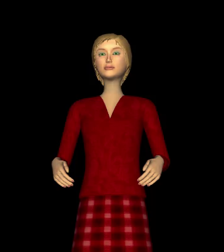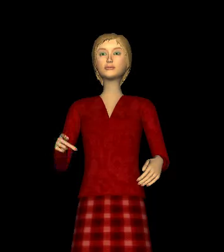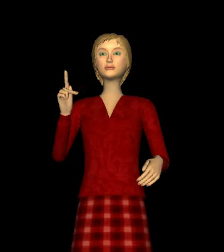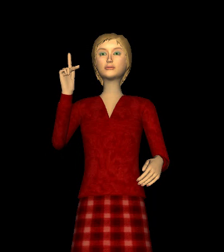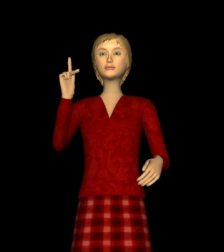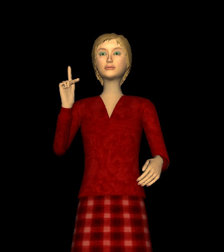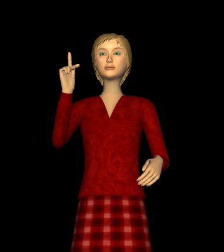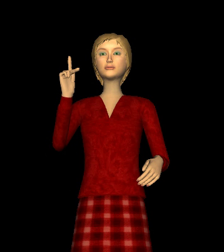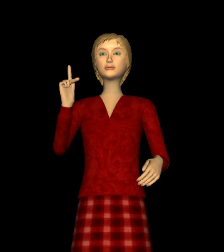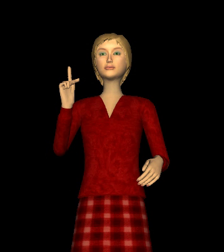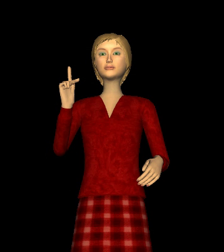كيلوجرامات